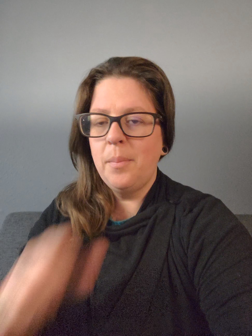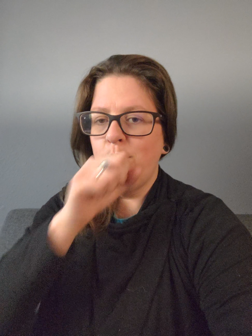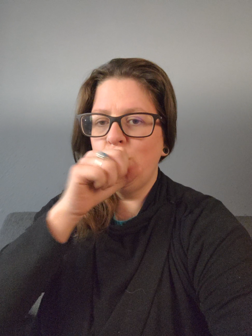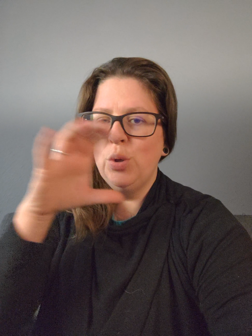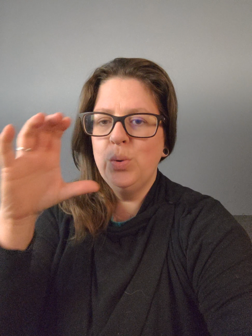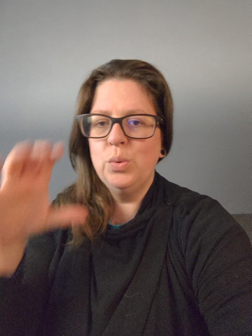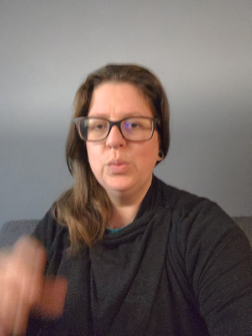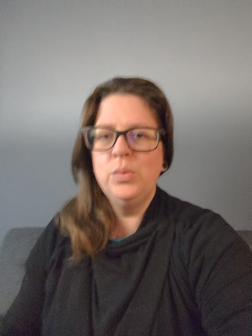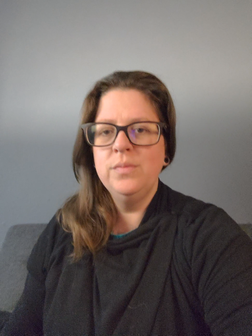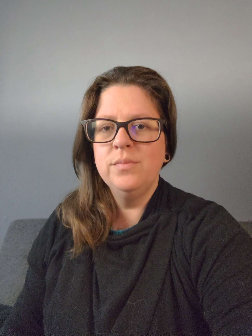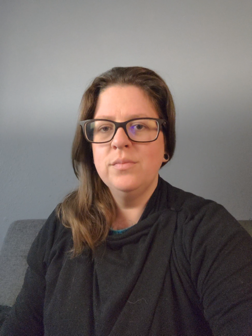balloon